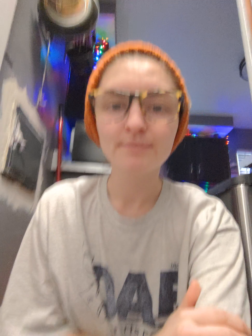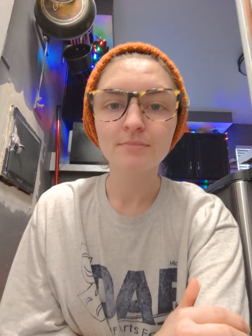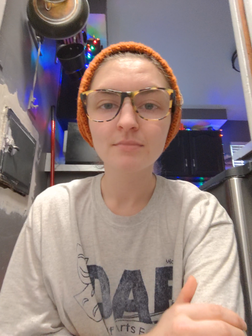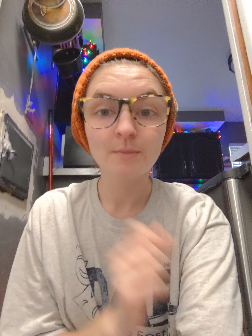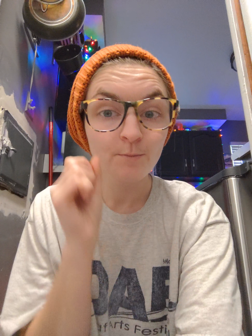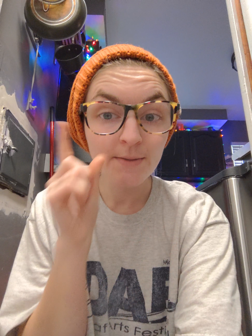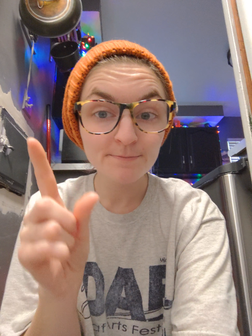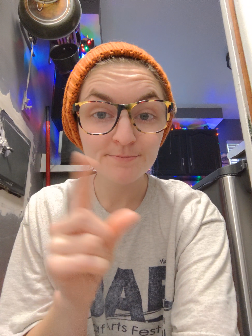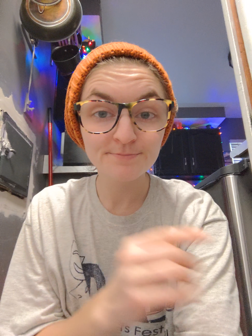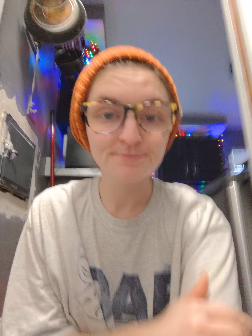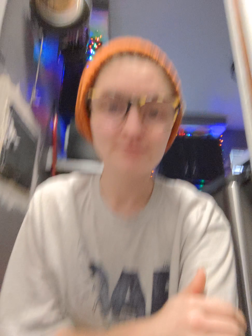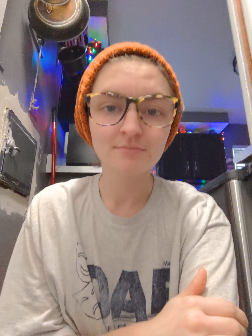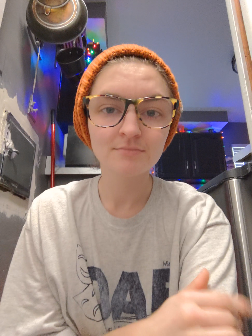wake